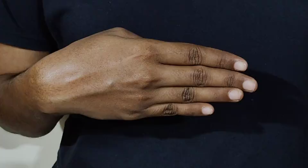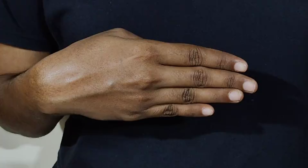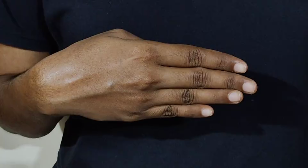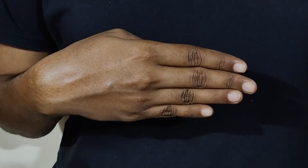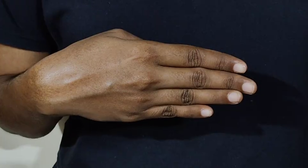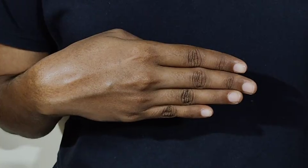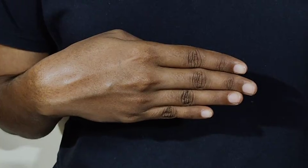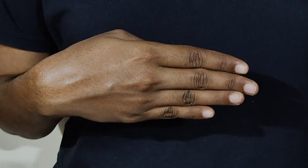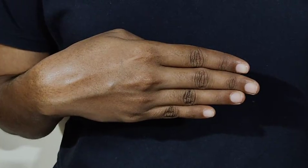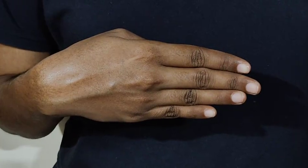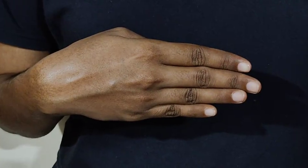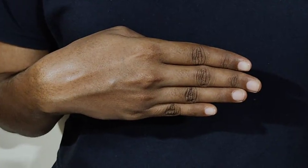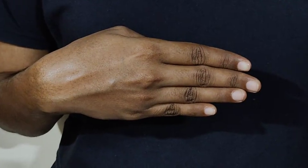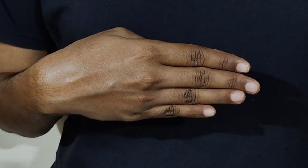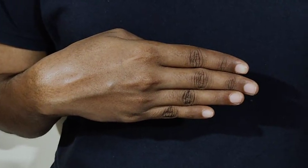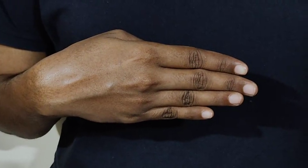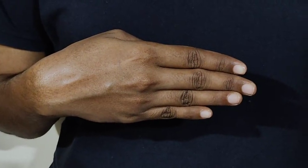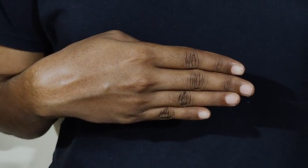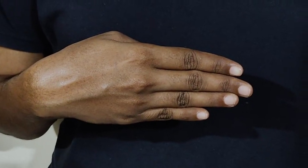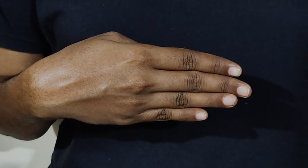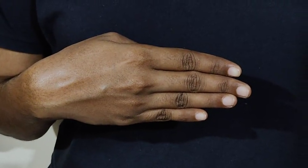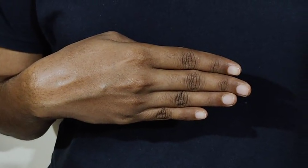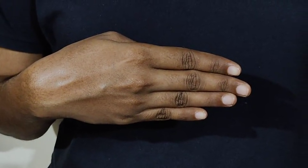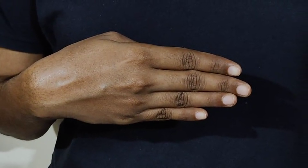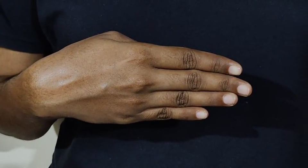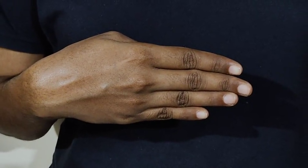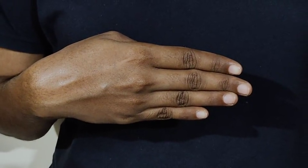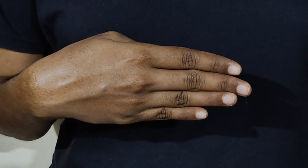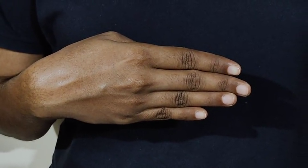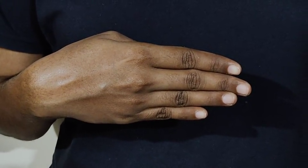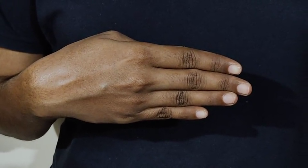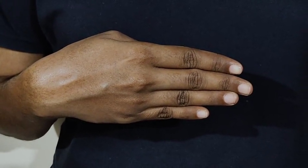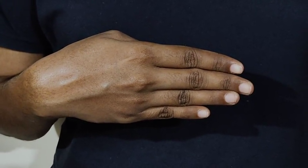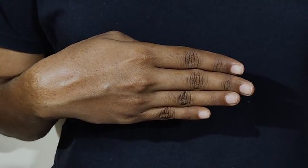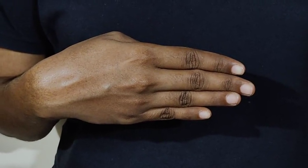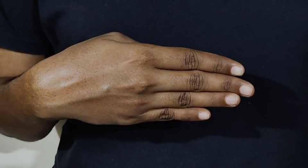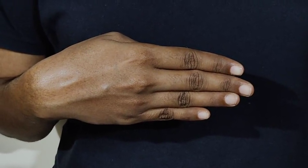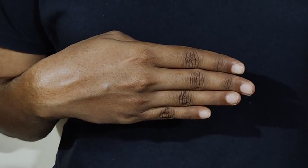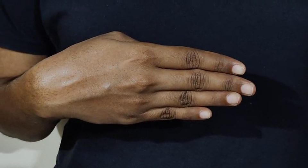അ